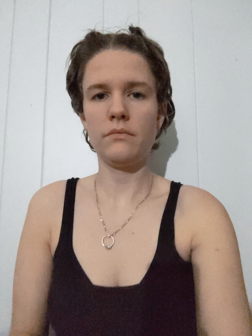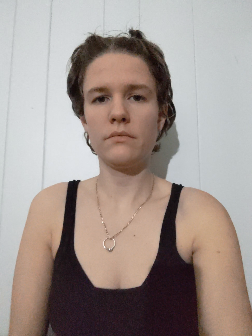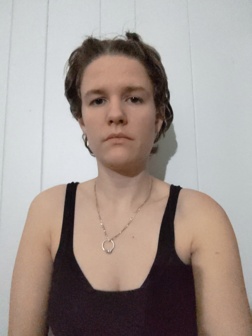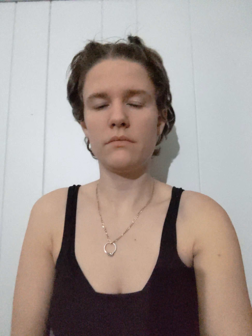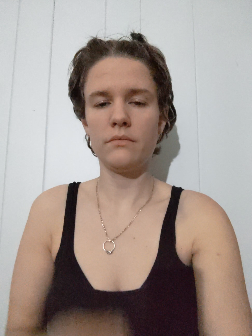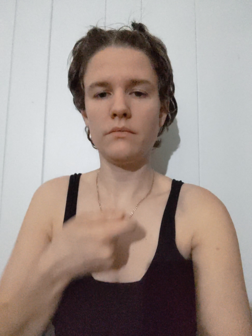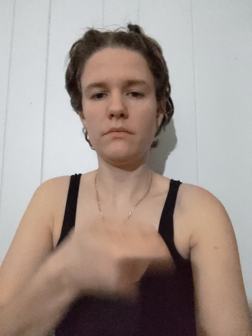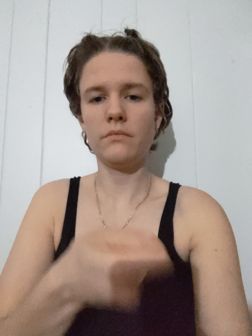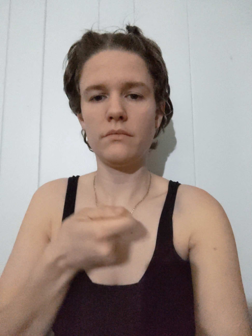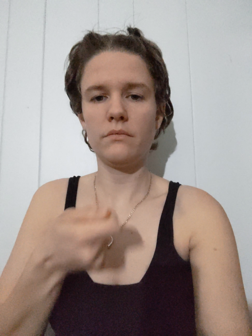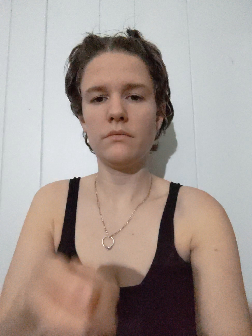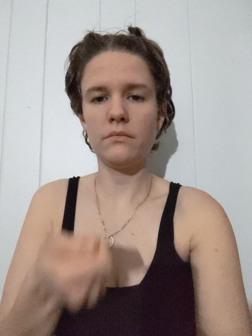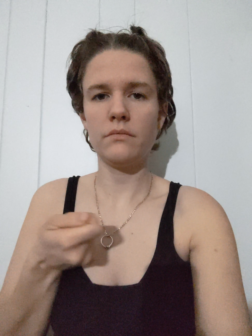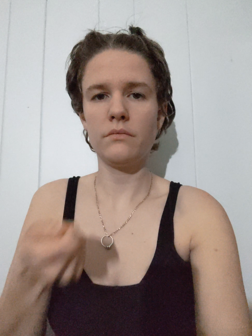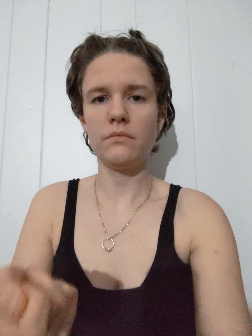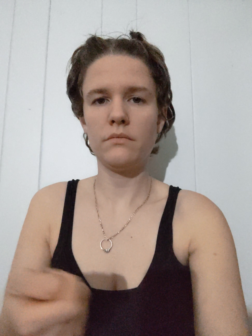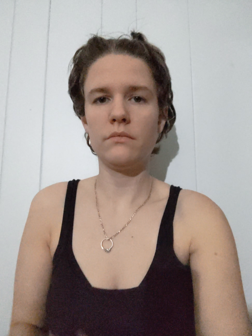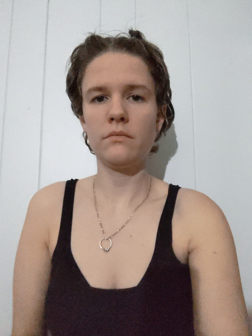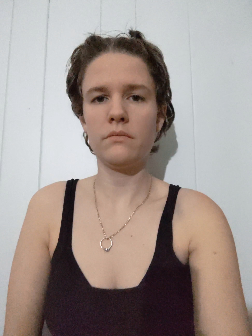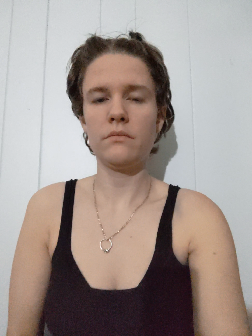vacuum